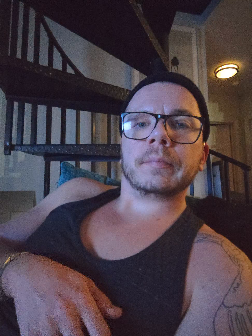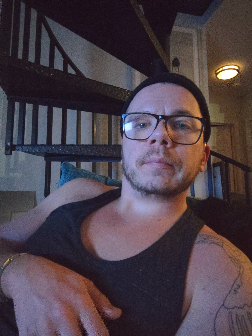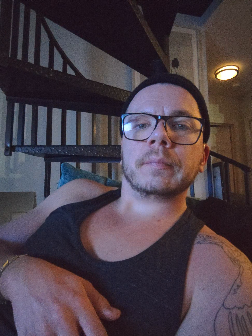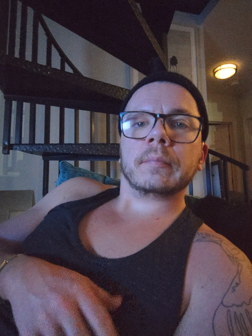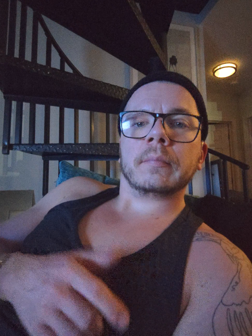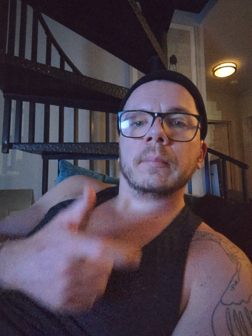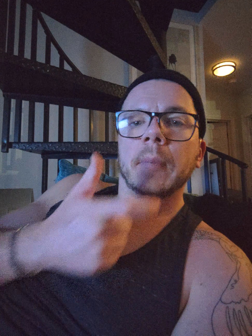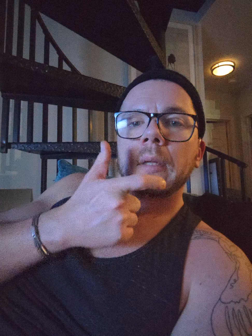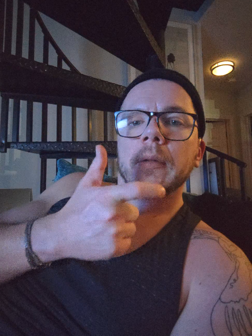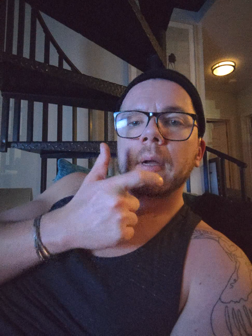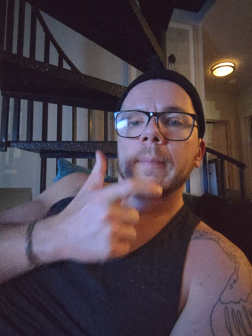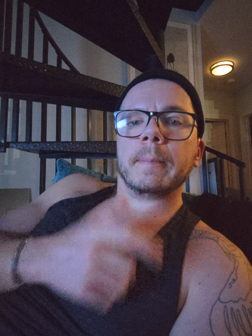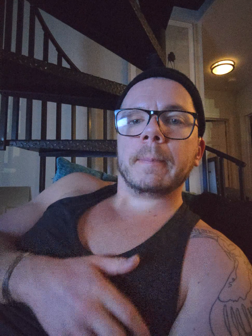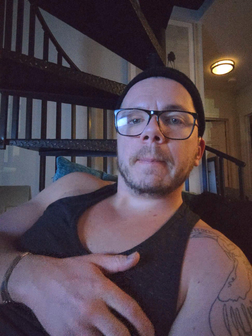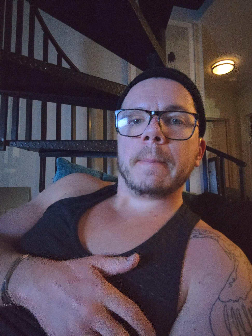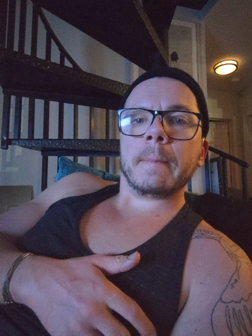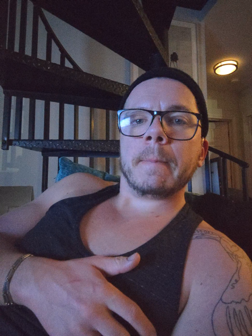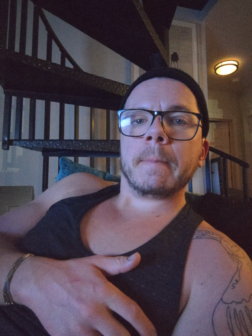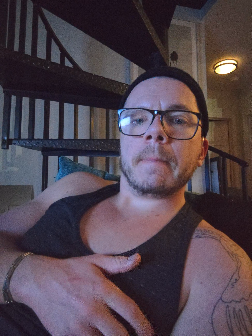pizza